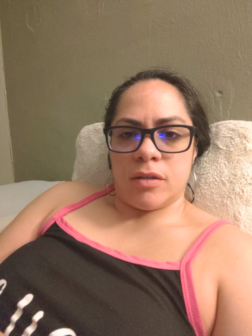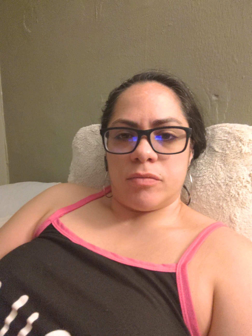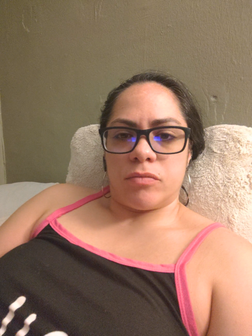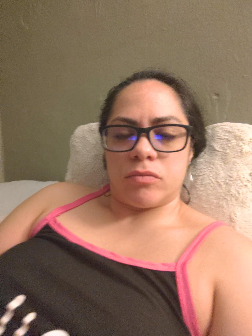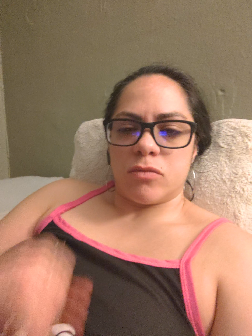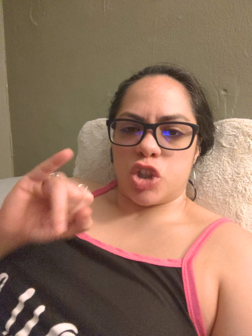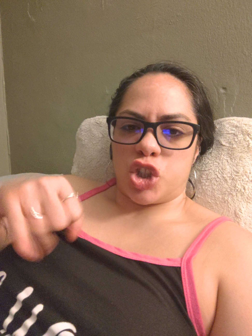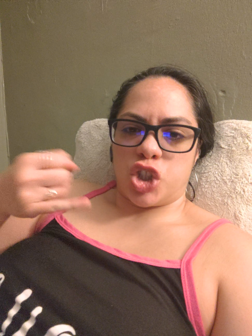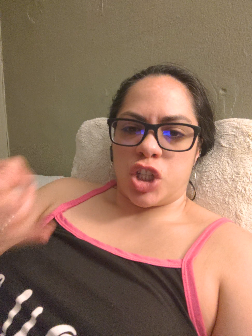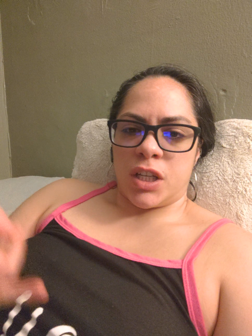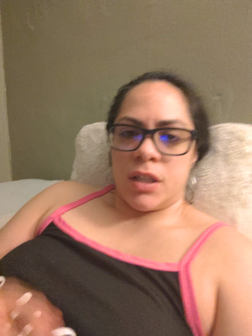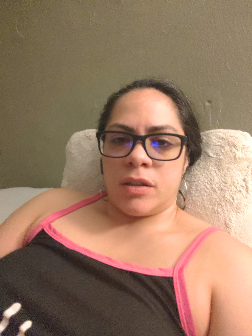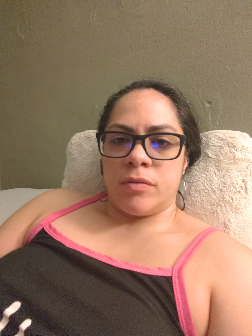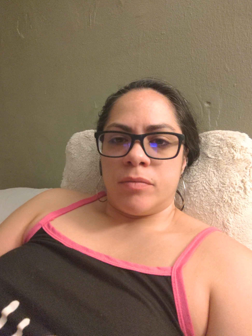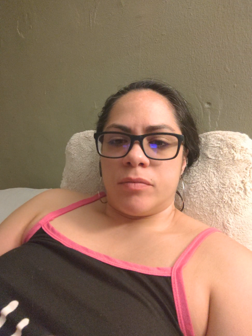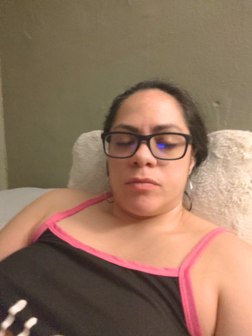jeans